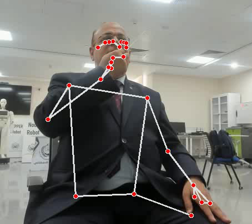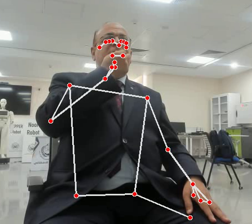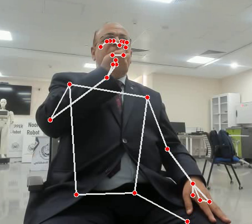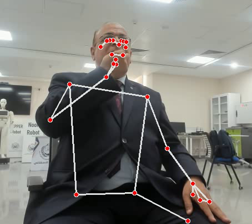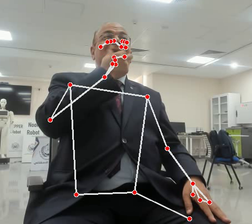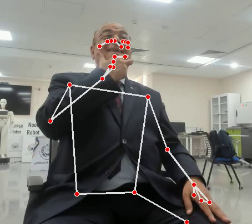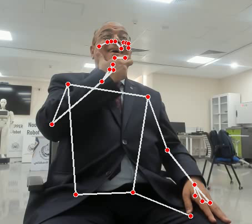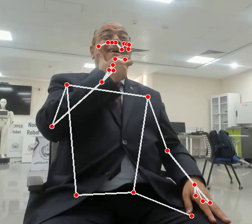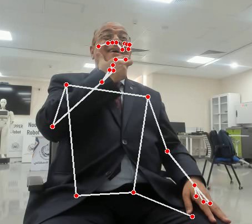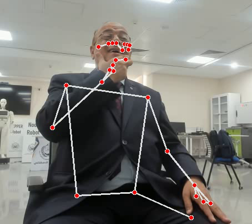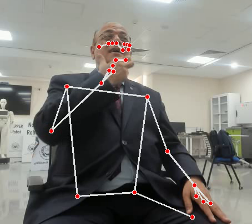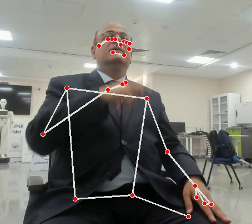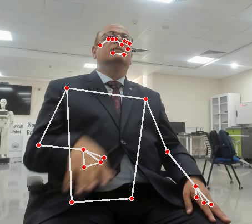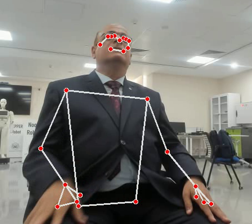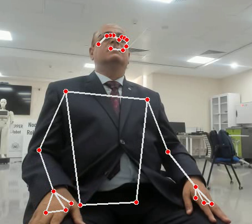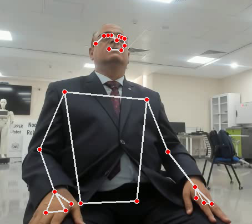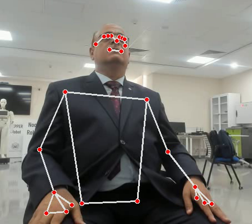yadhk